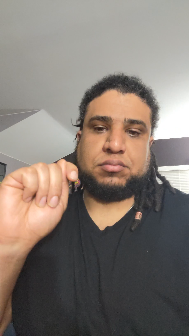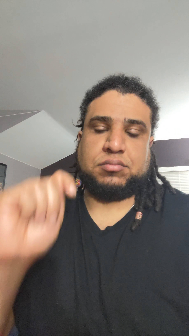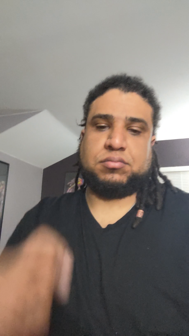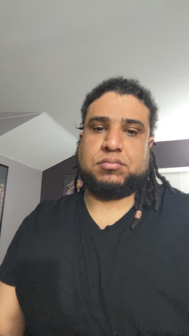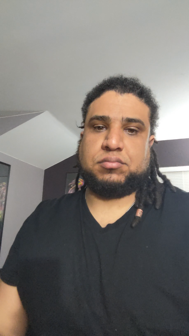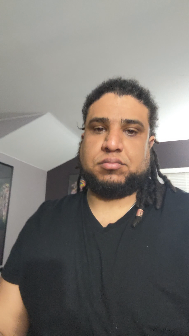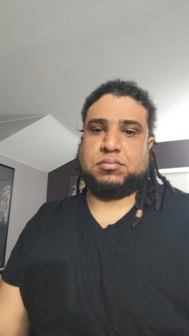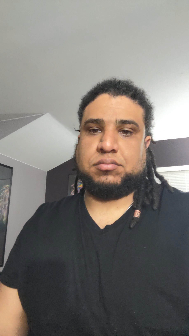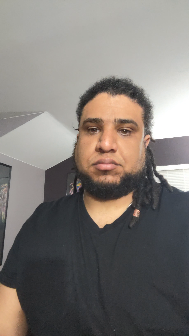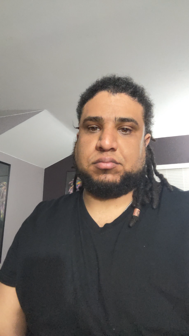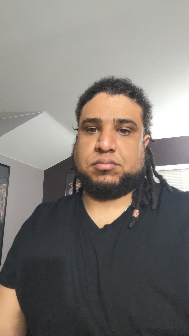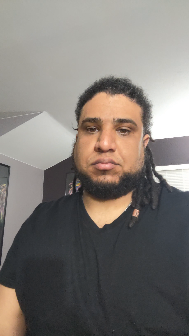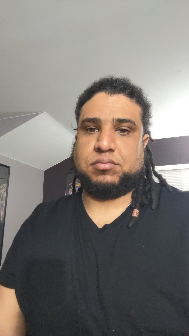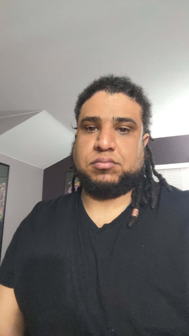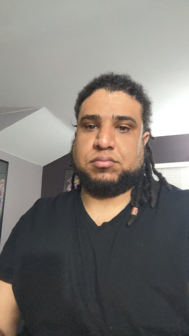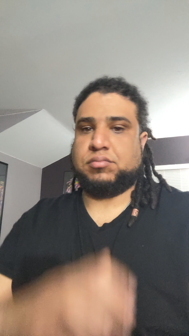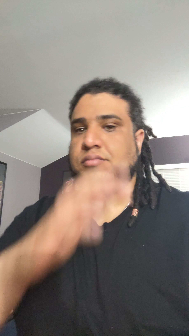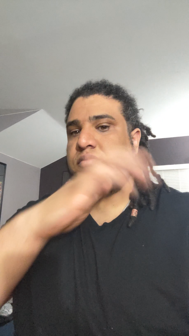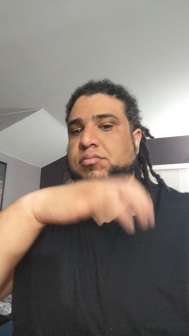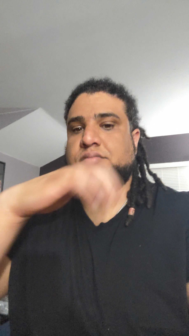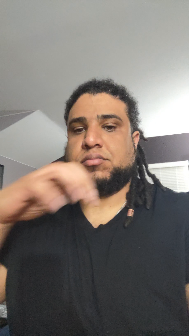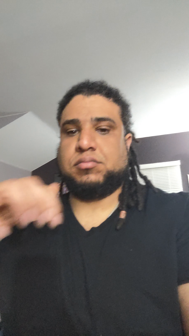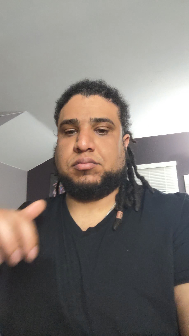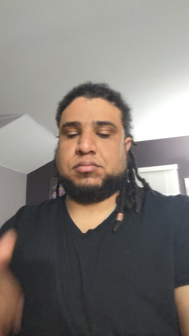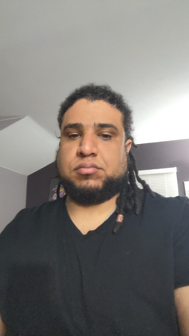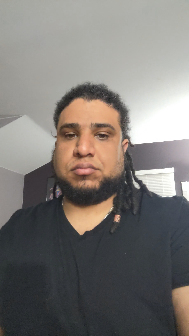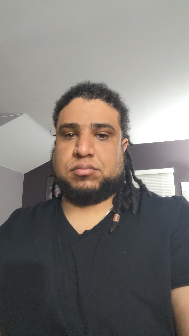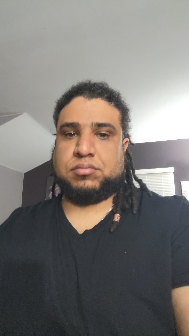grapes